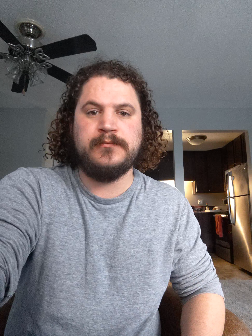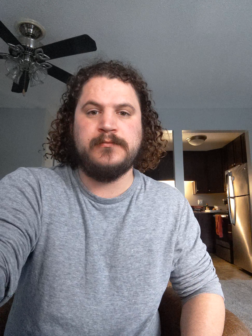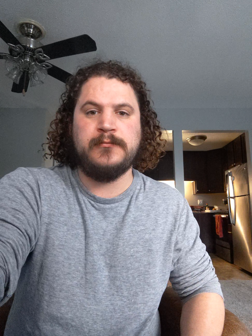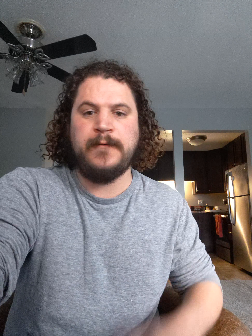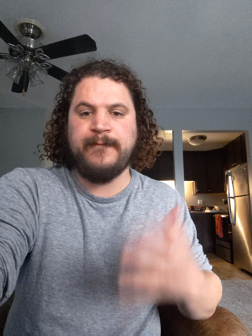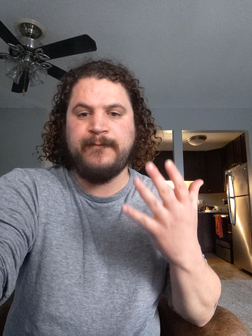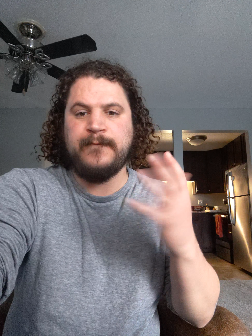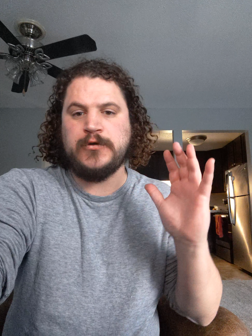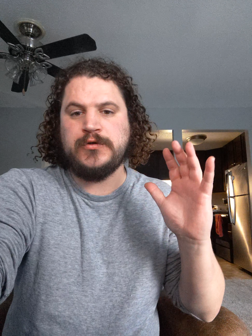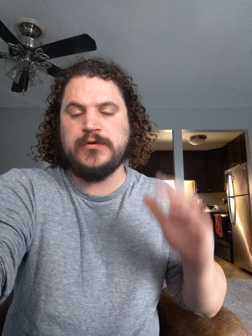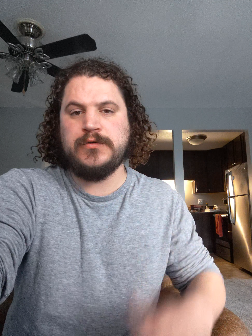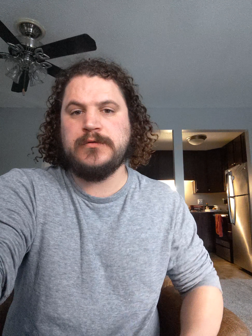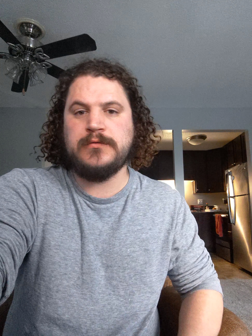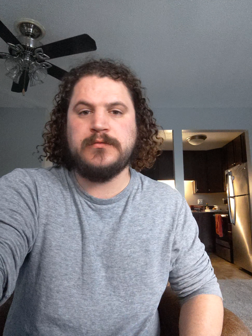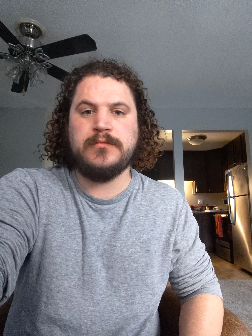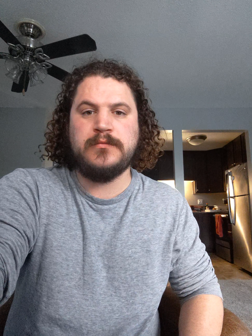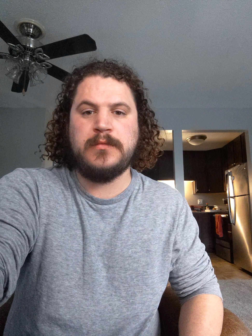finish